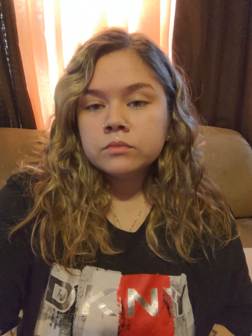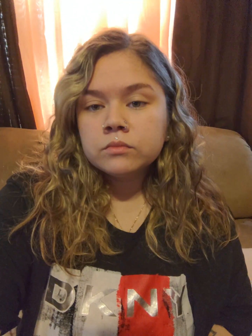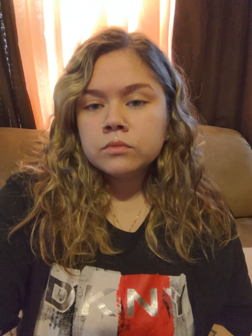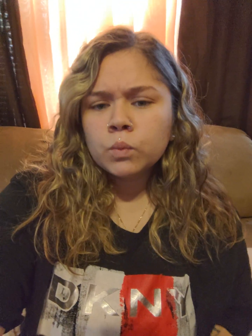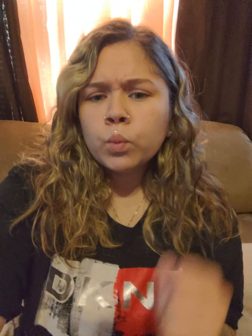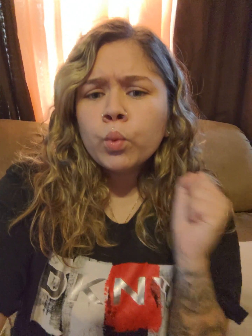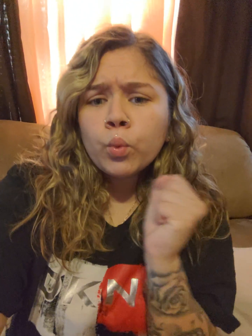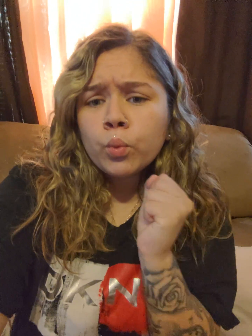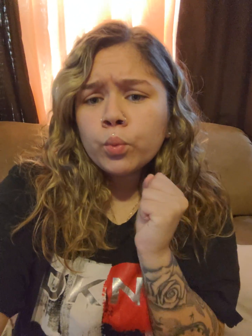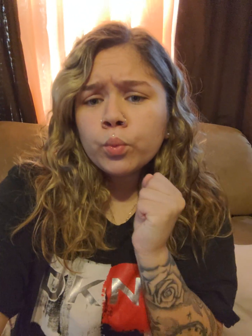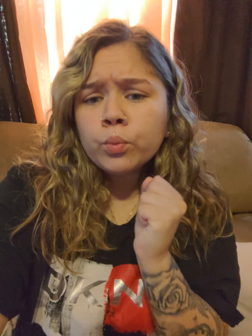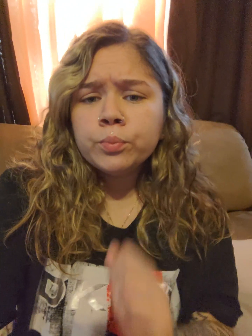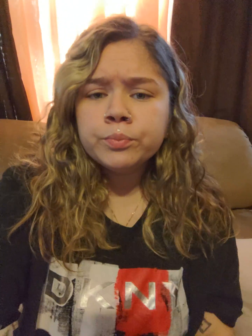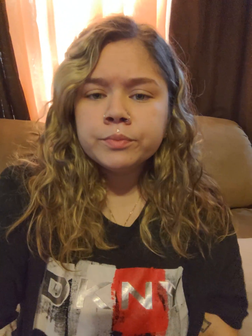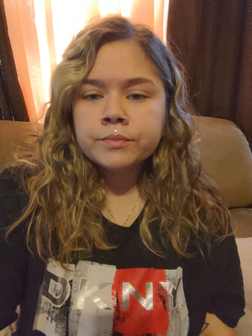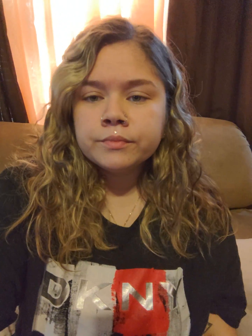cold